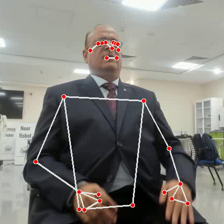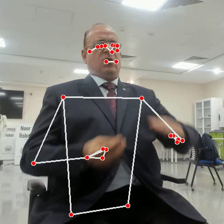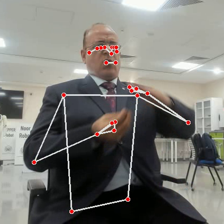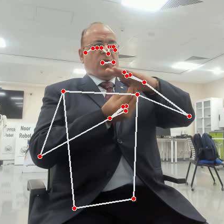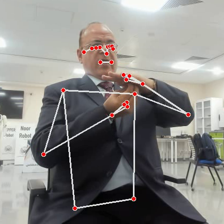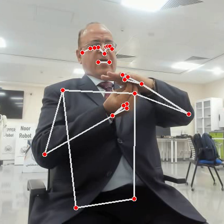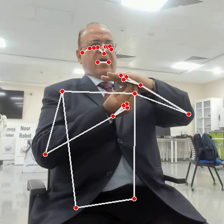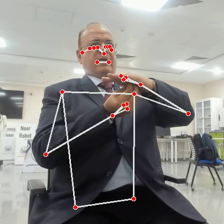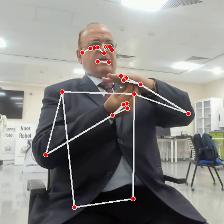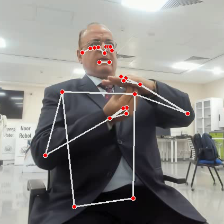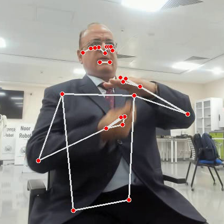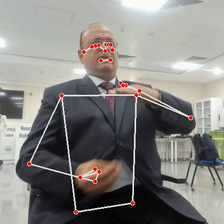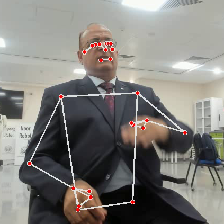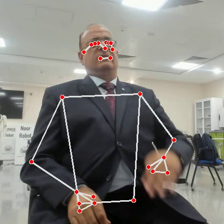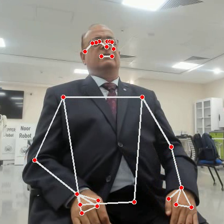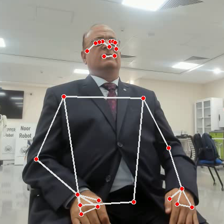kolya